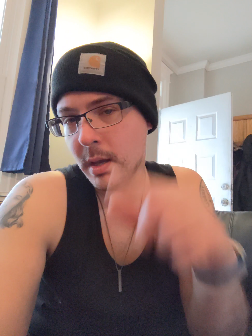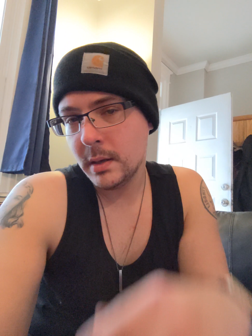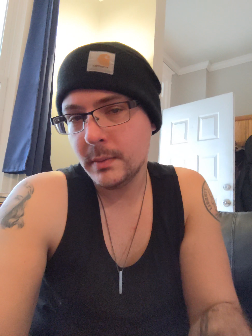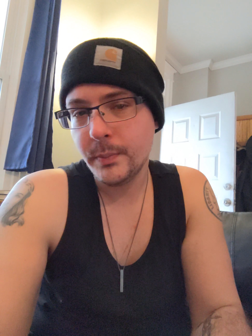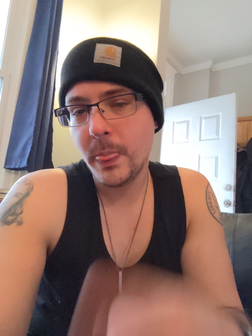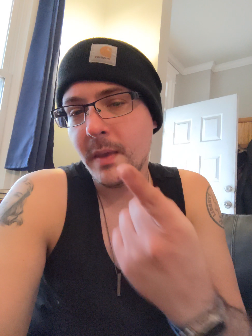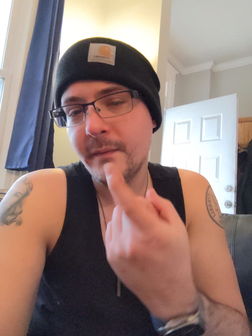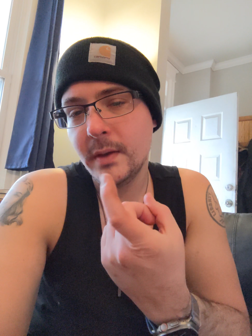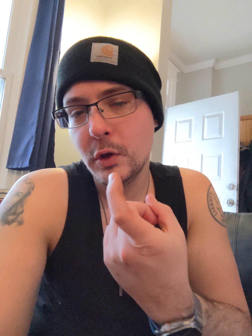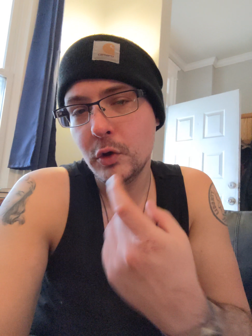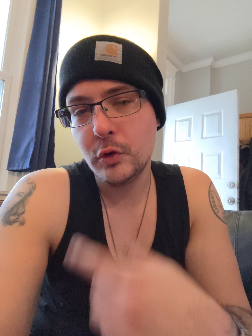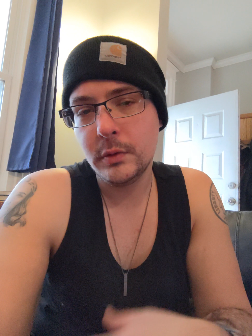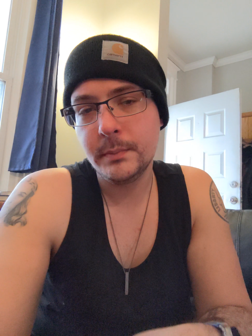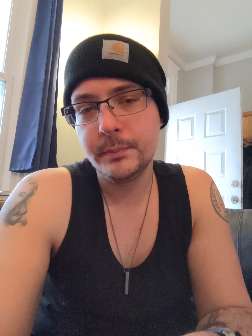finger